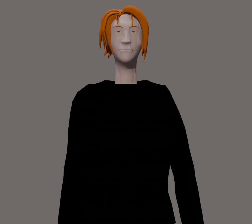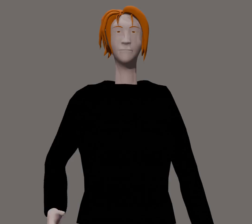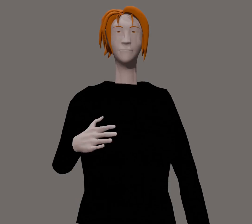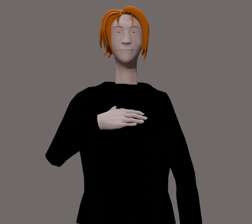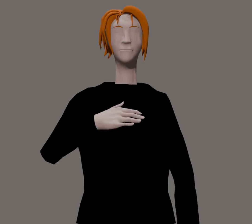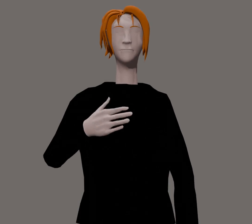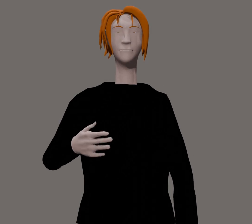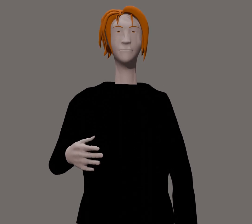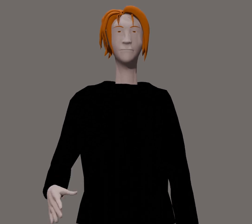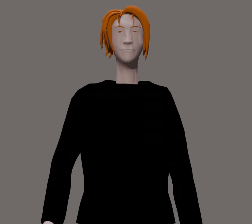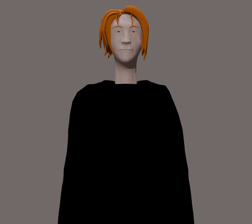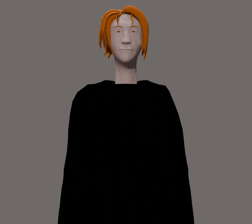Concede